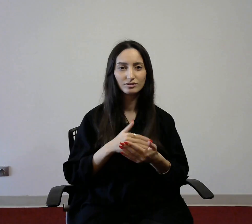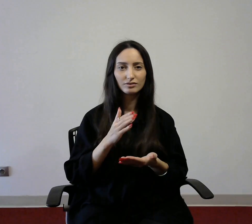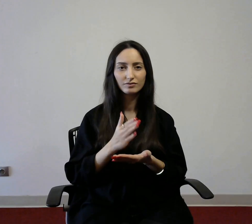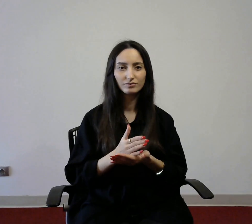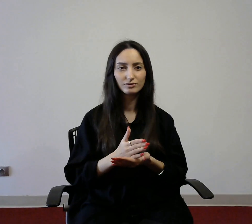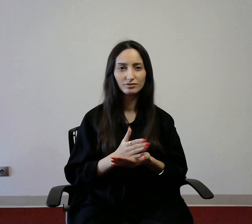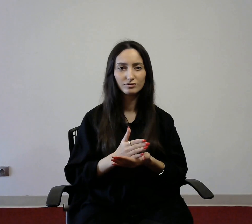var